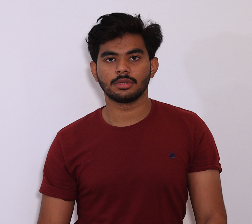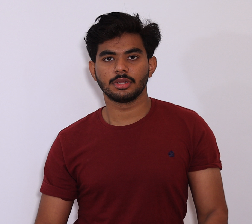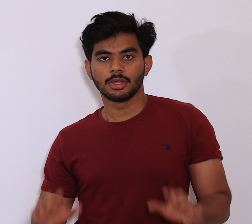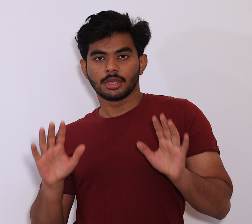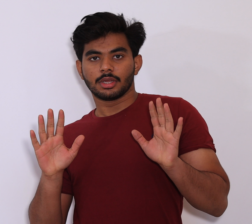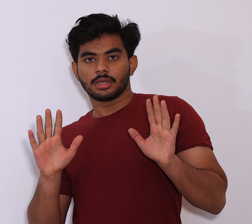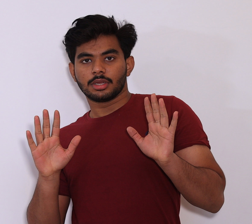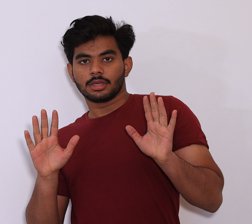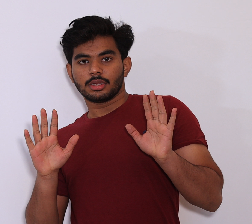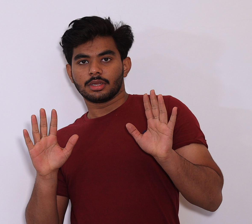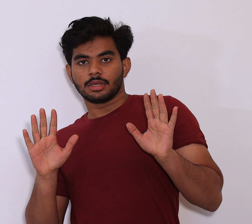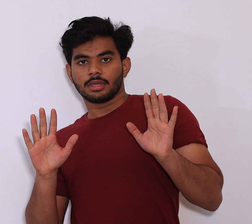scared